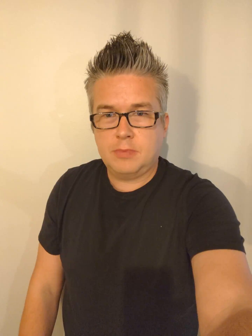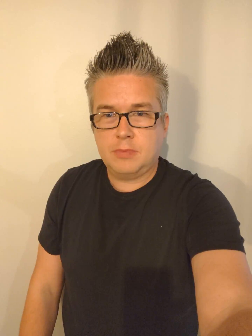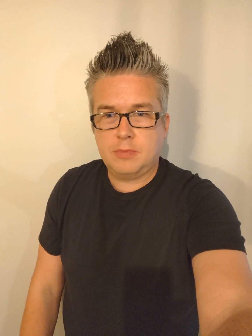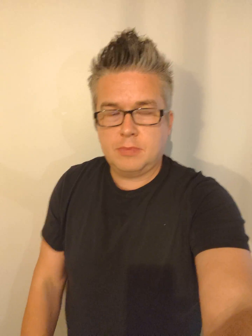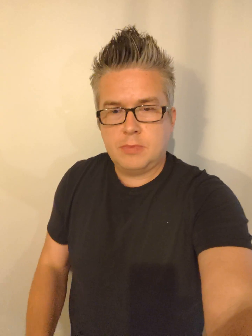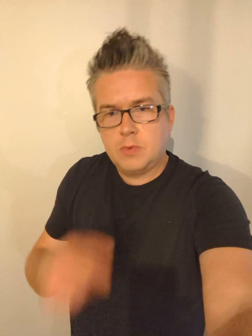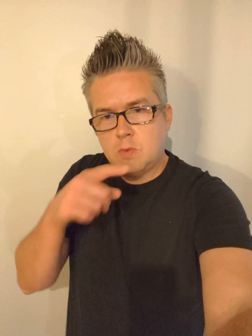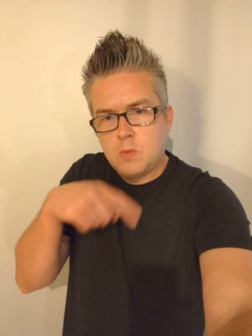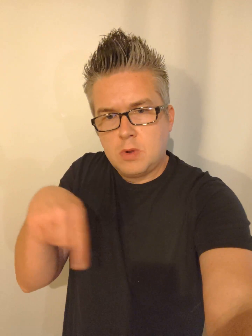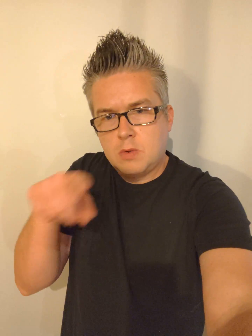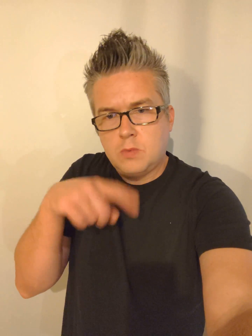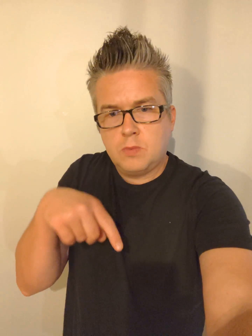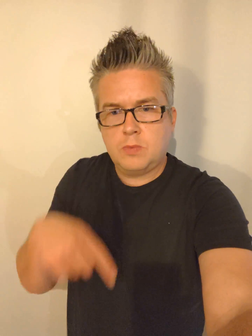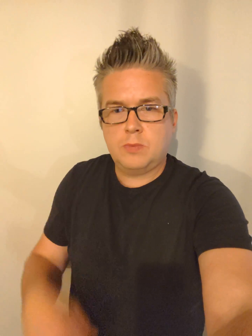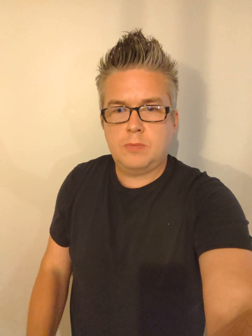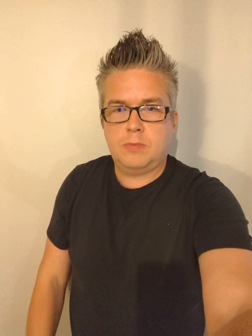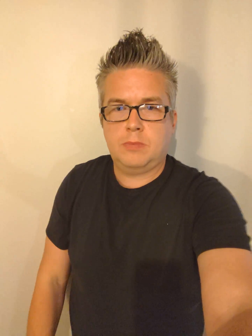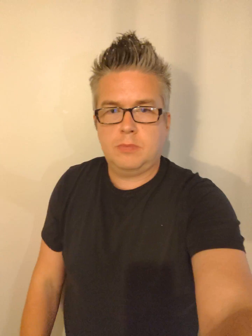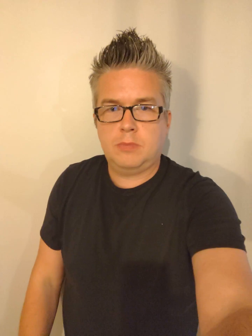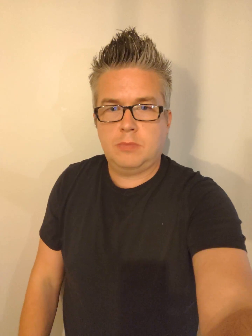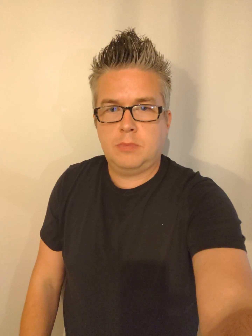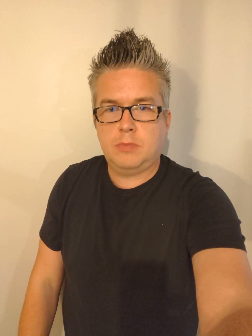around